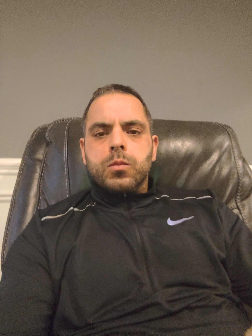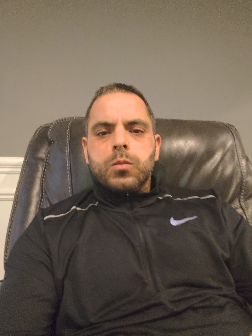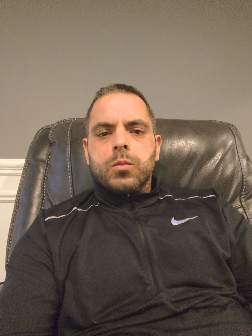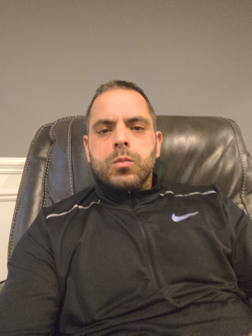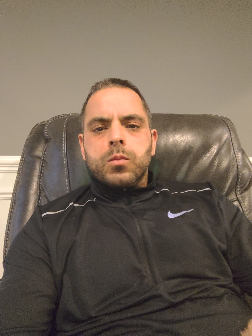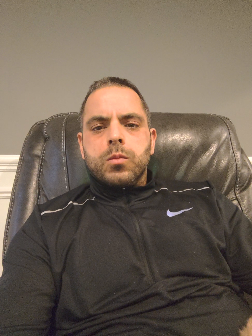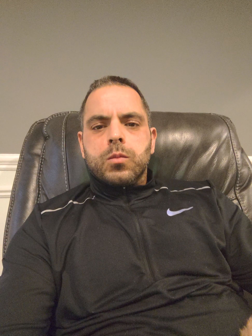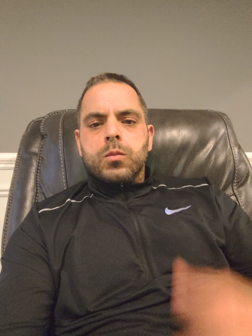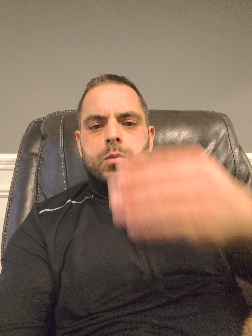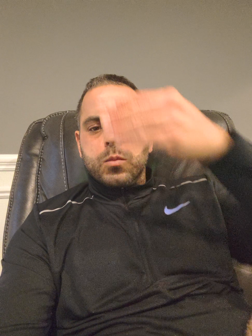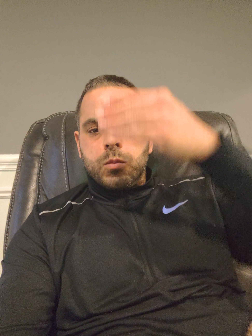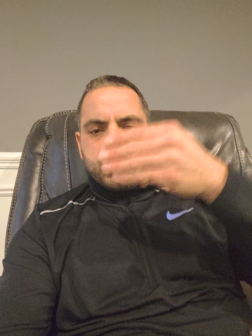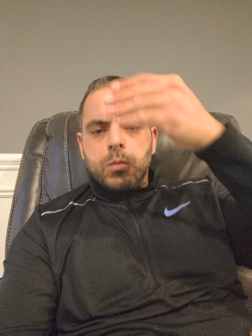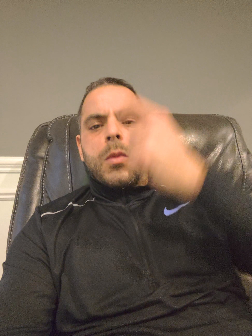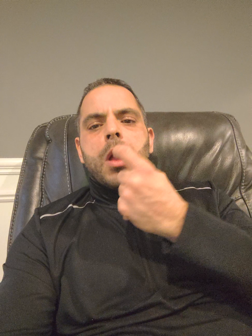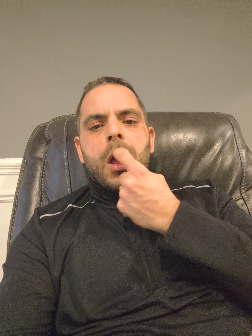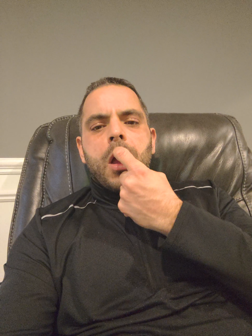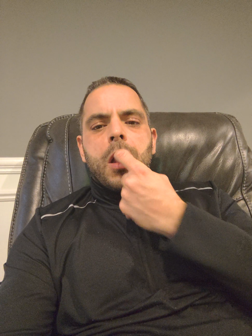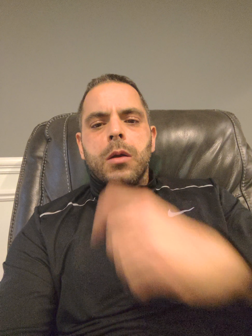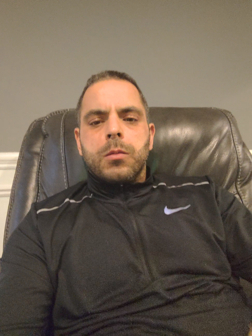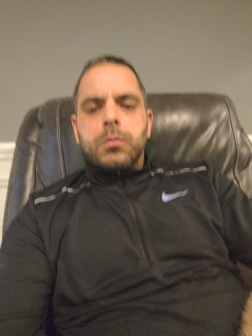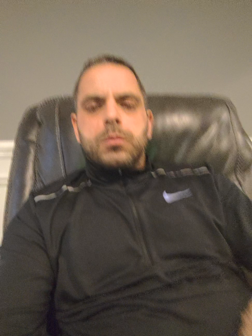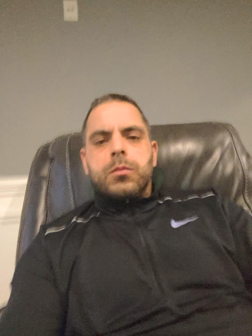window